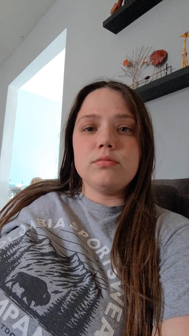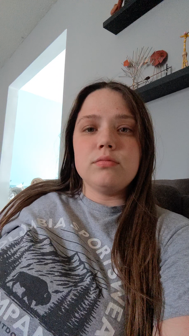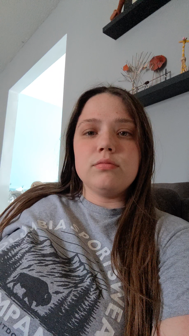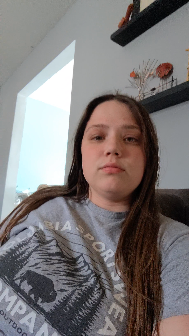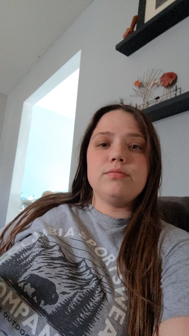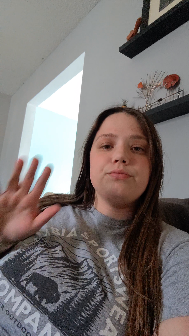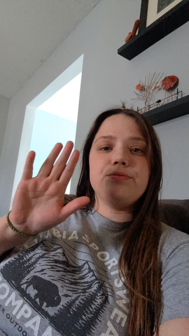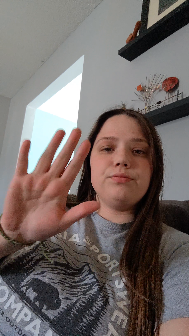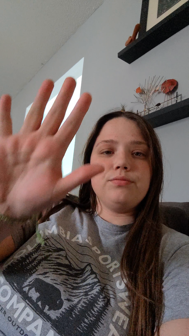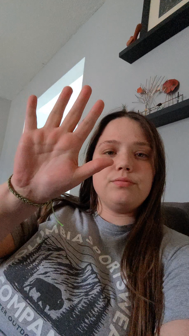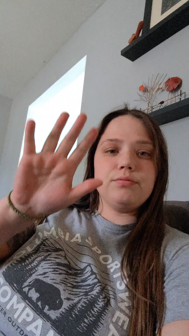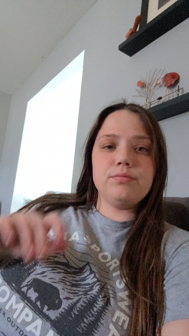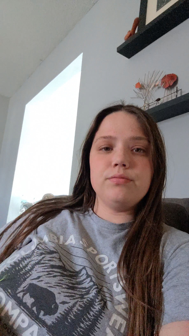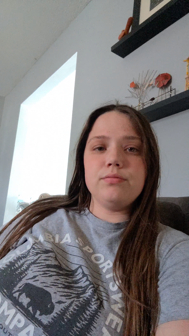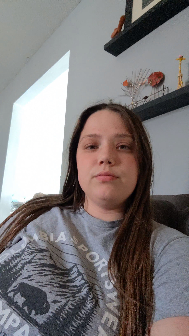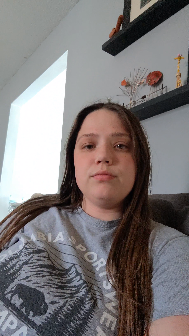give me five